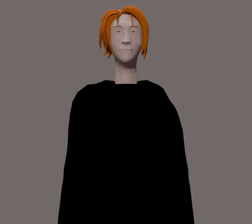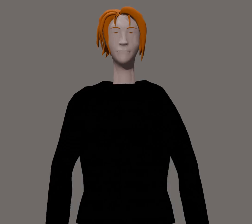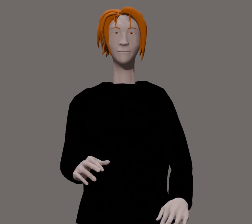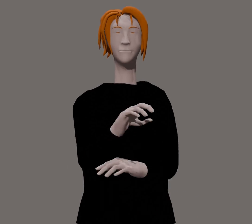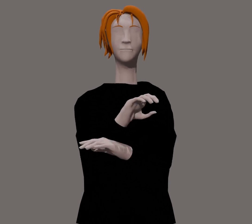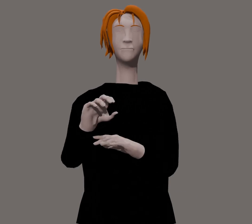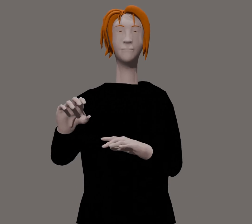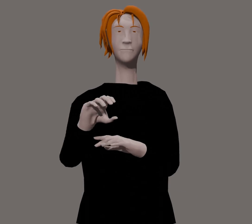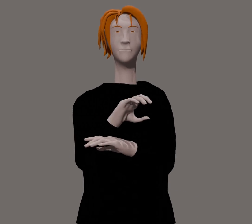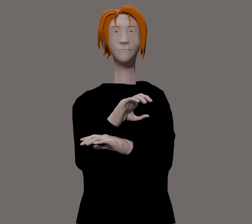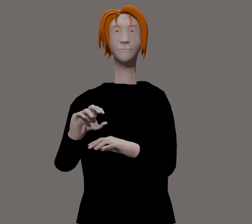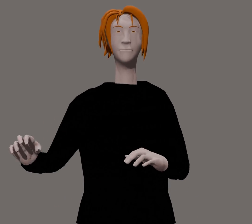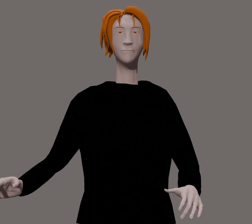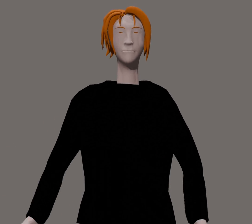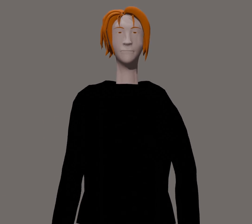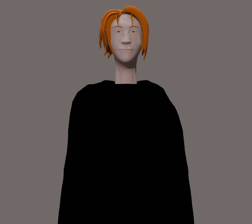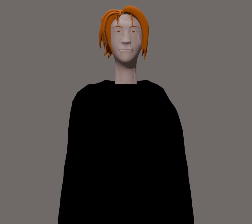Church